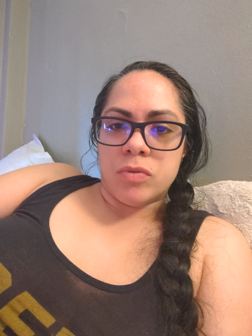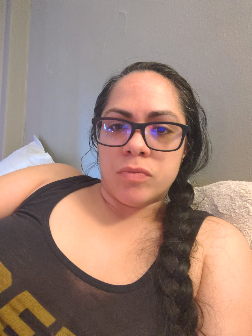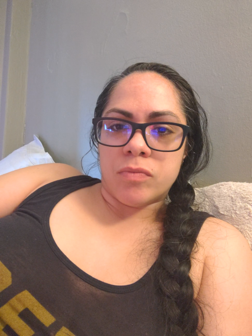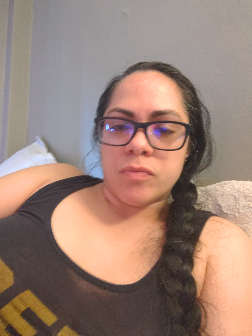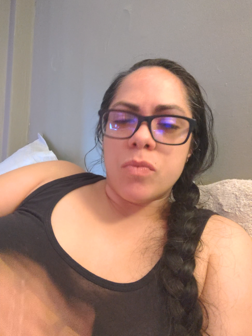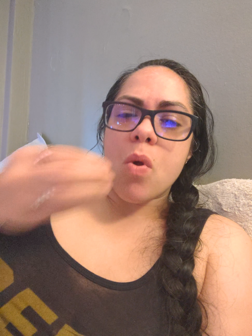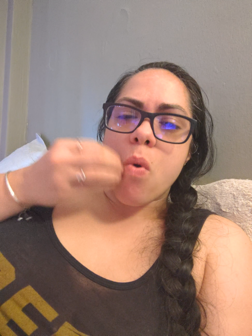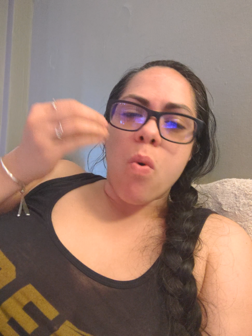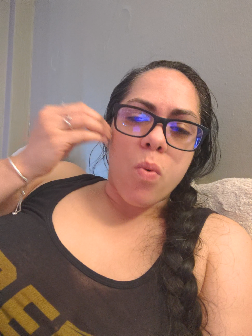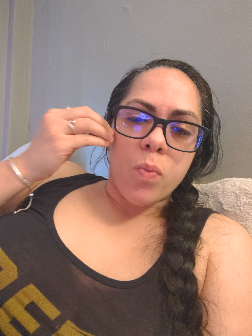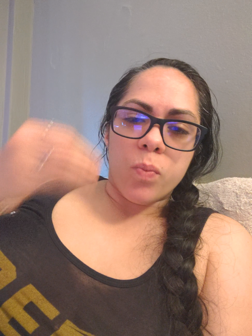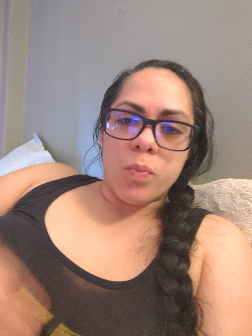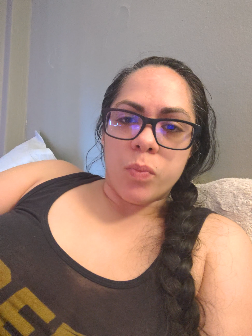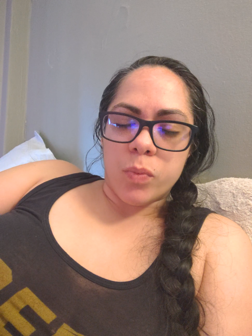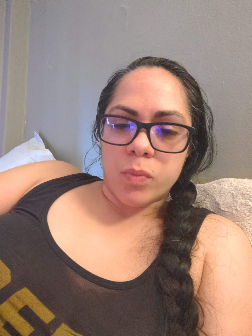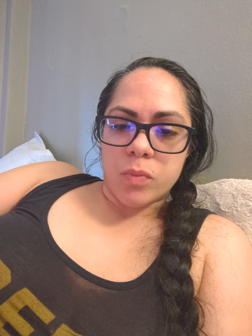home